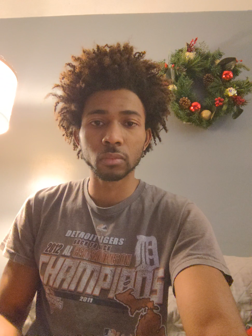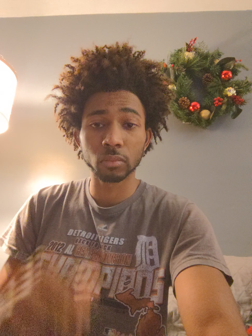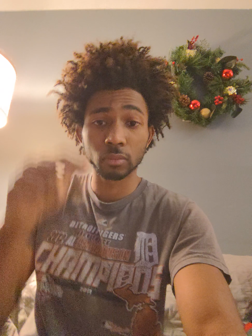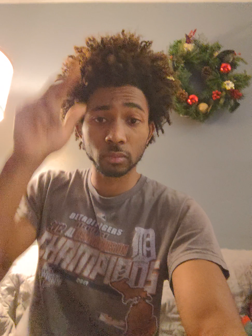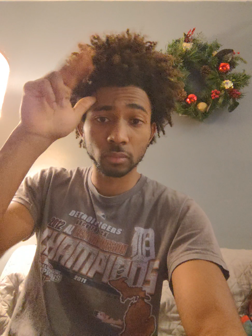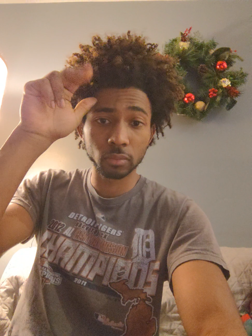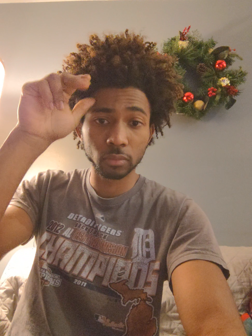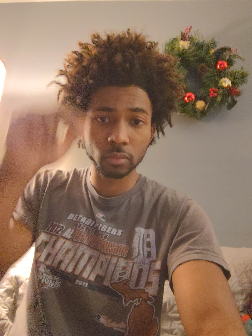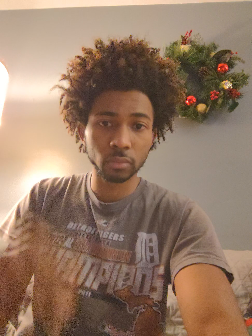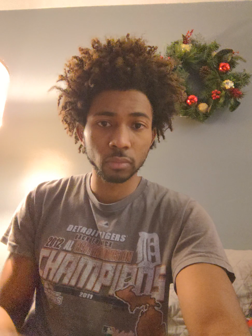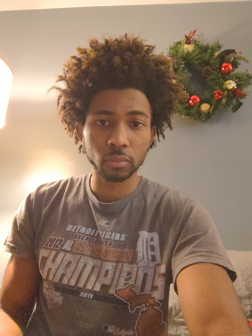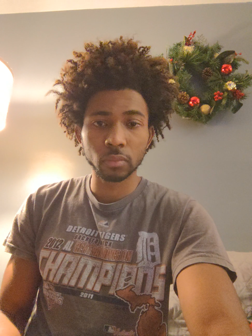horse